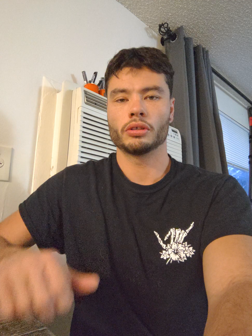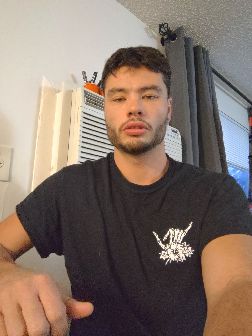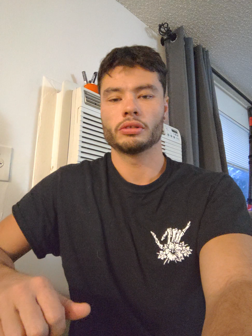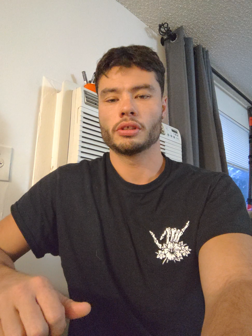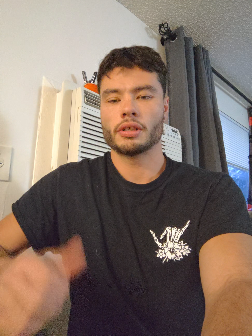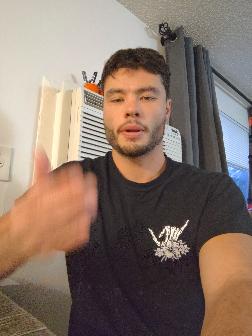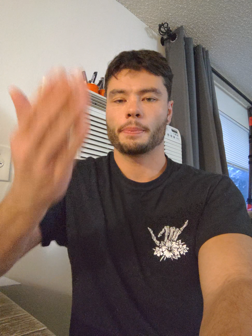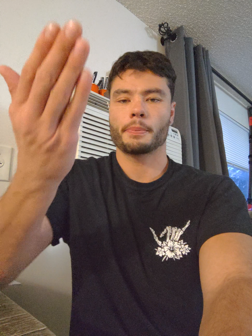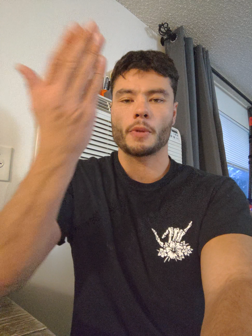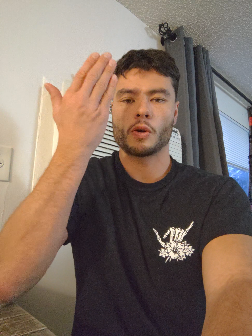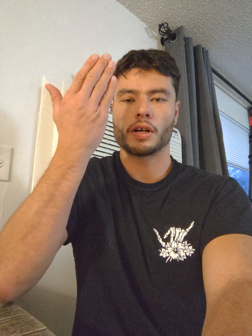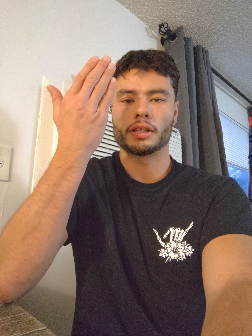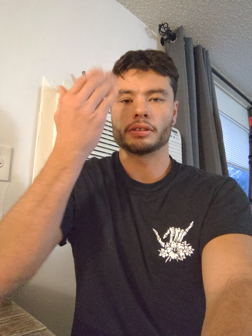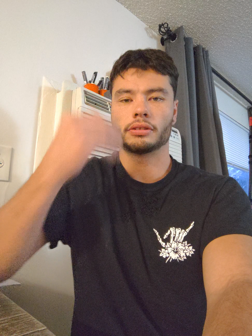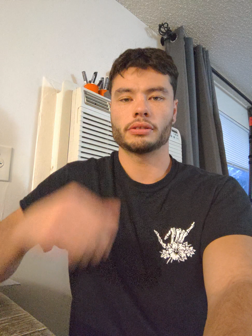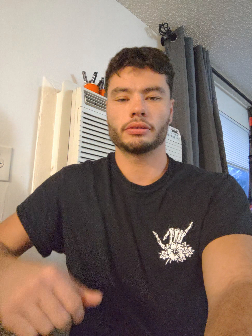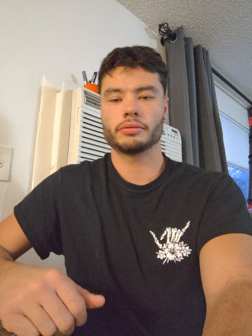morning